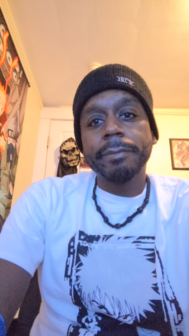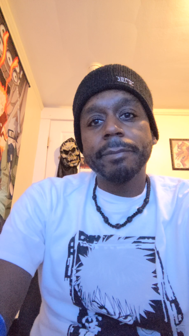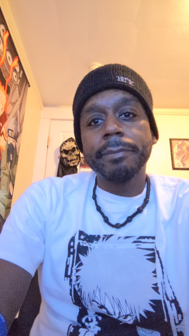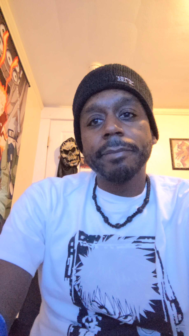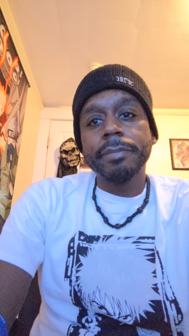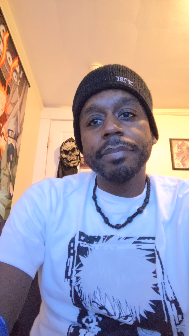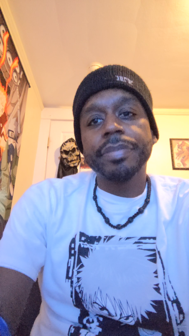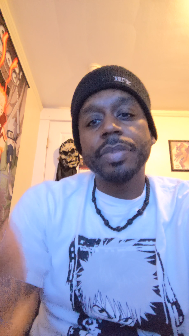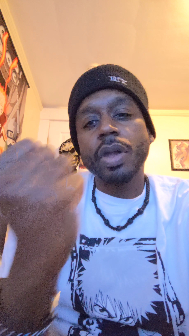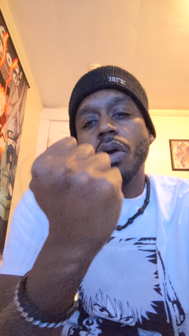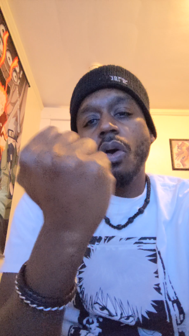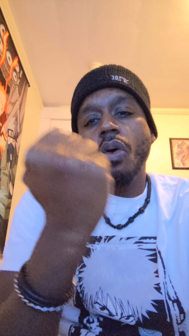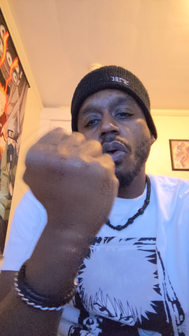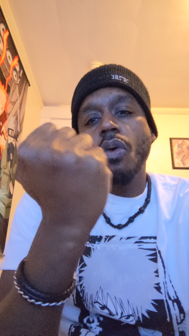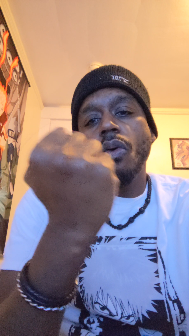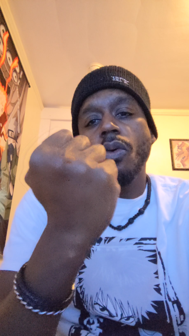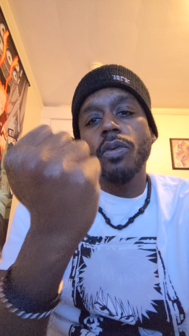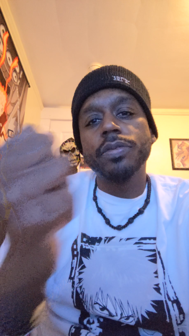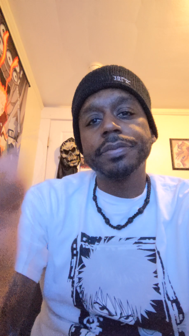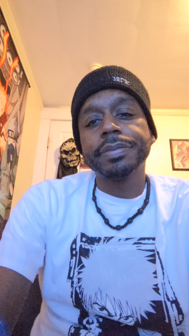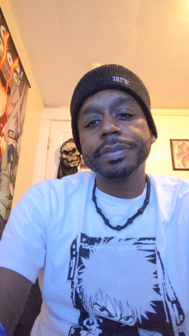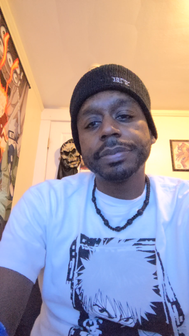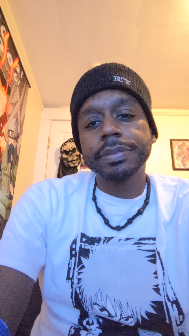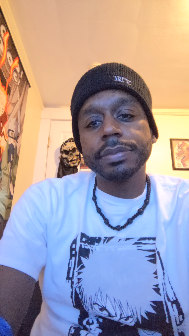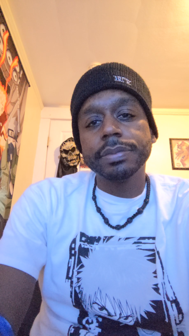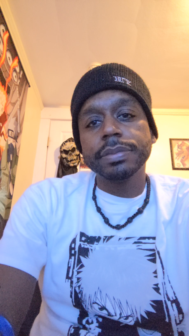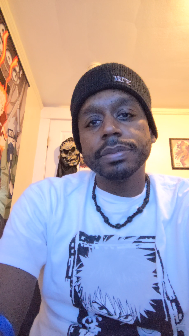hold